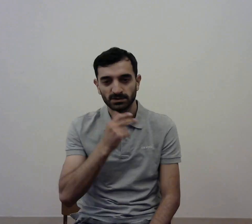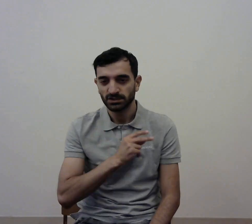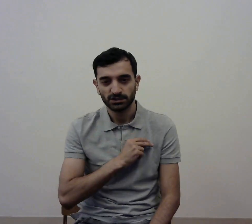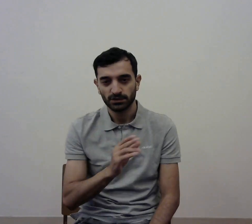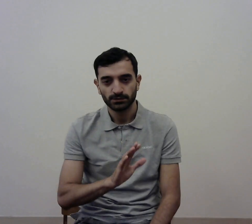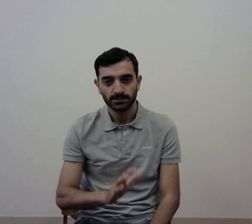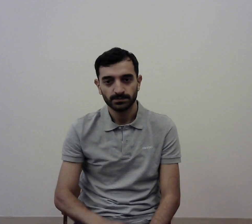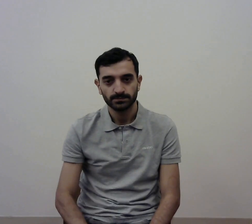işləmir